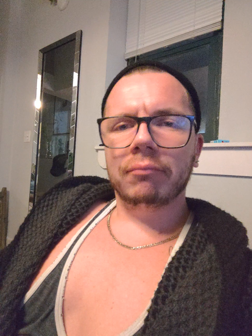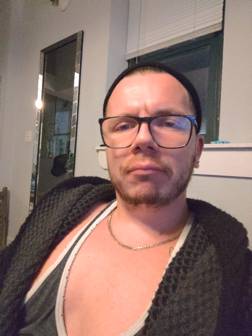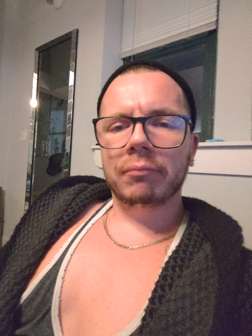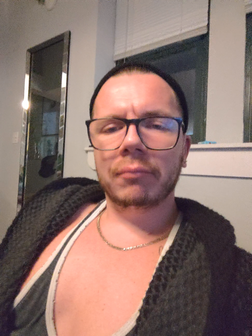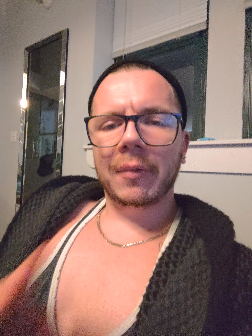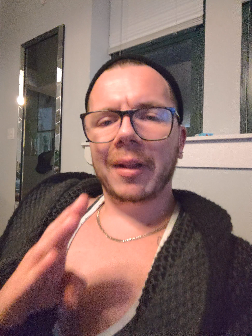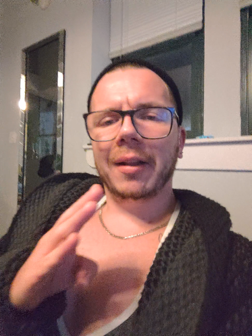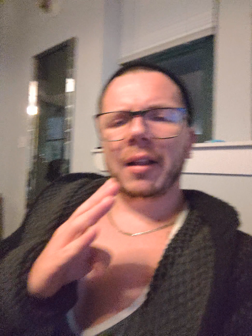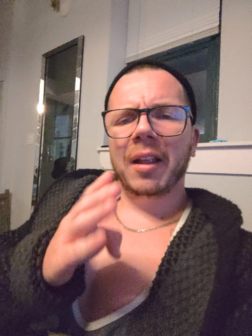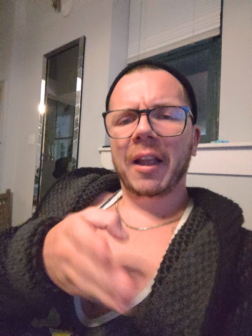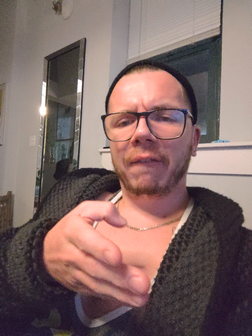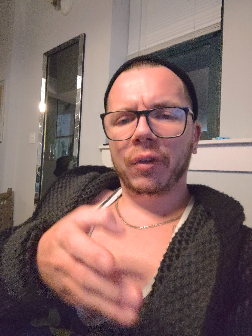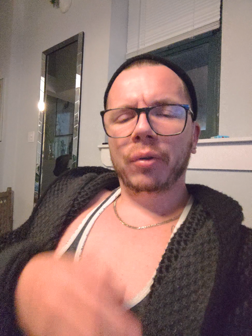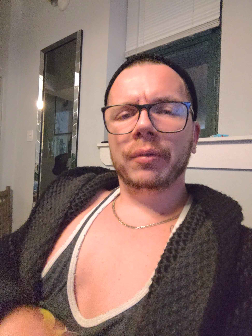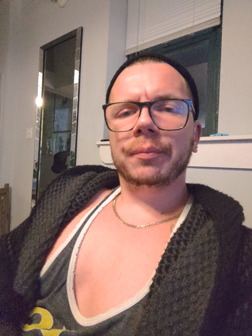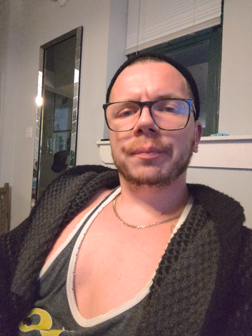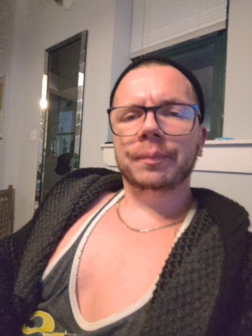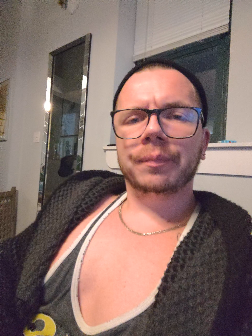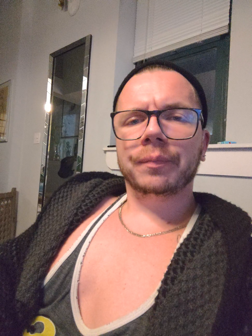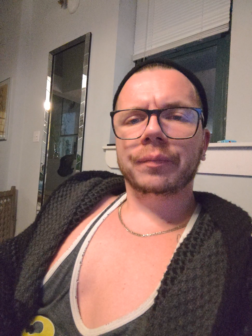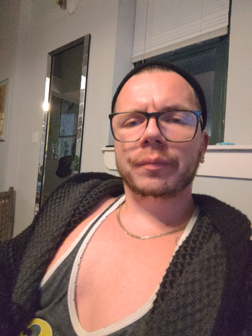after